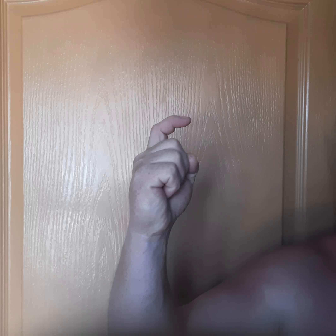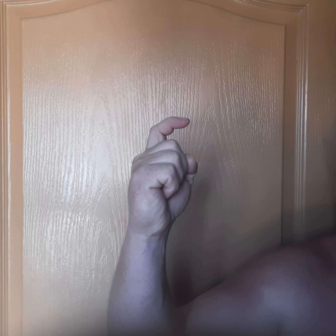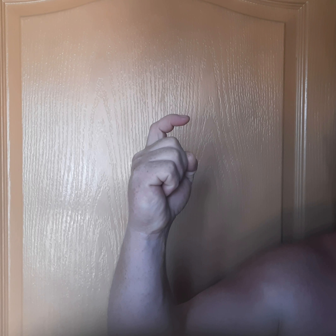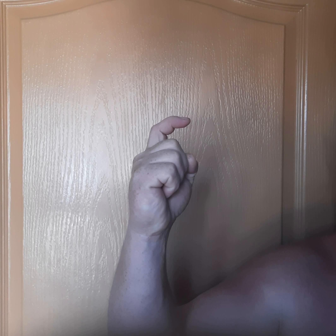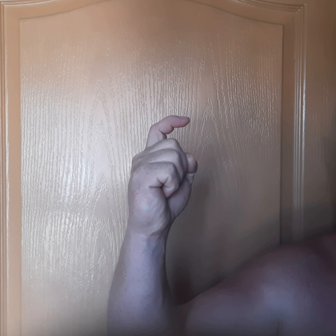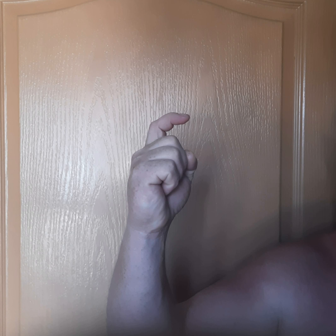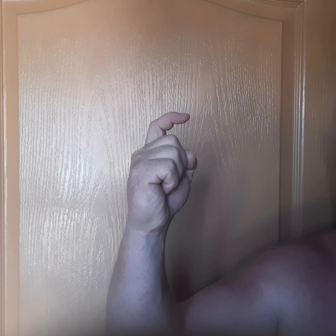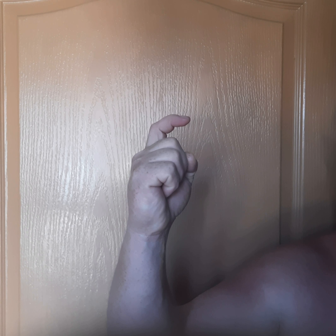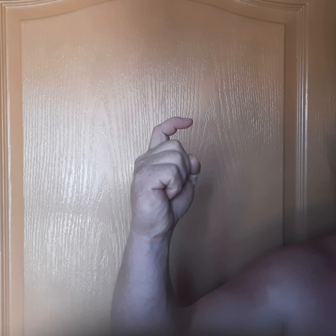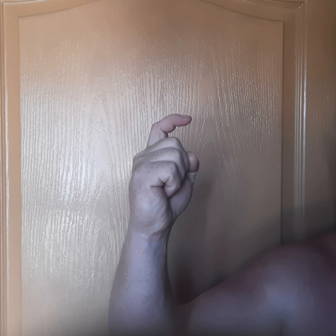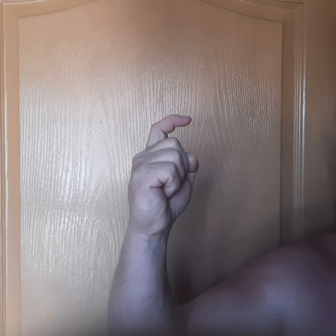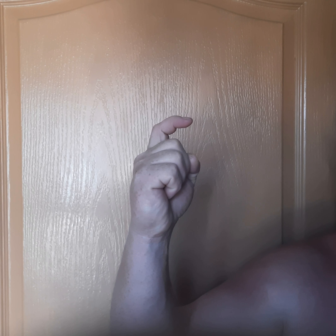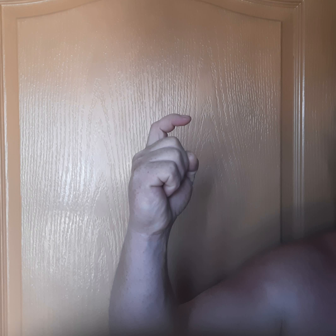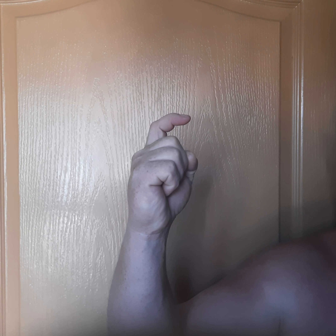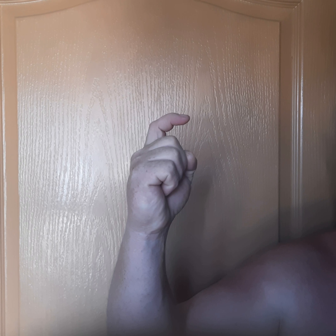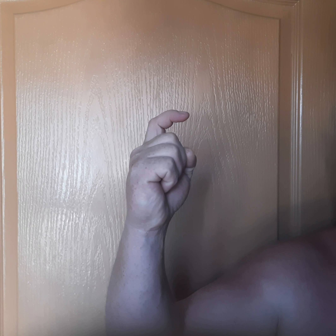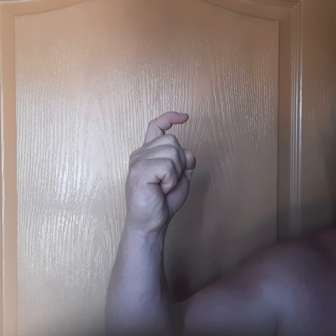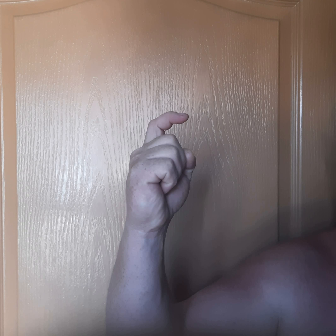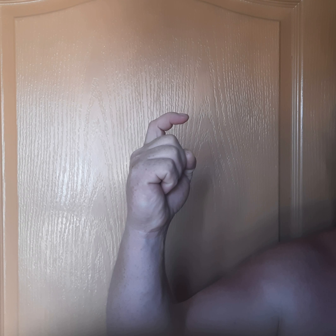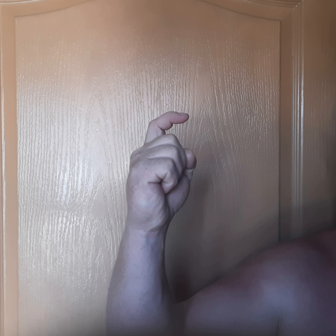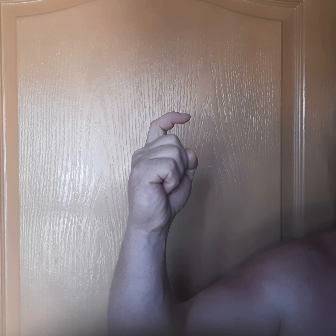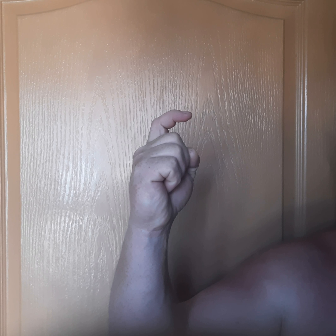Х